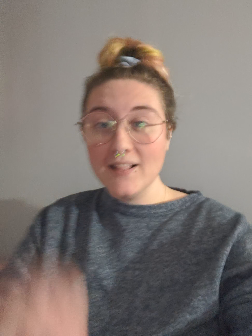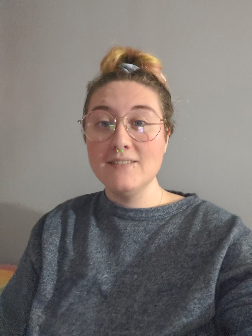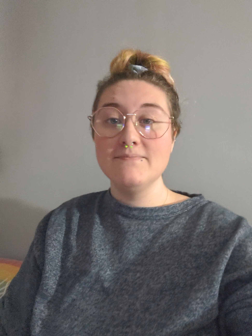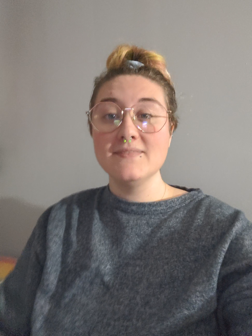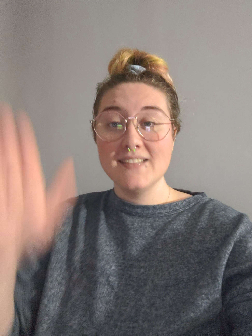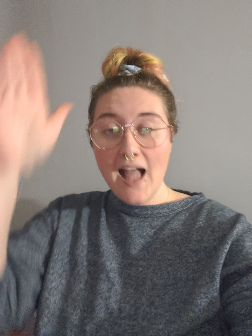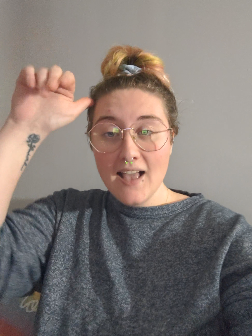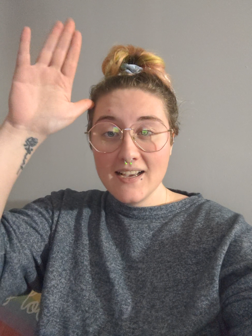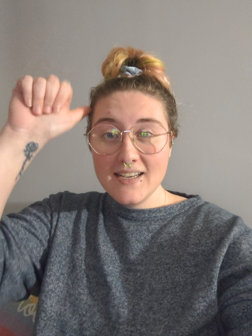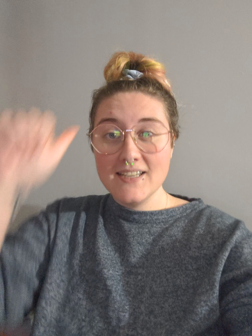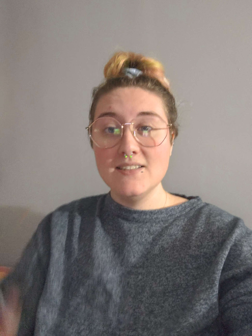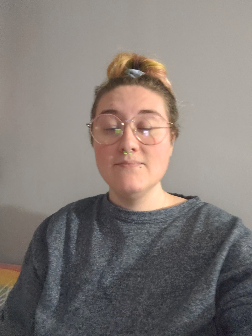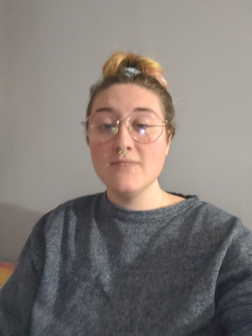donkey